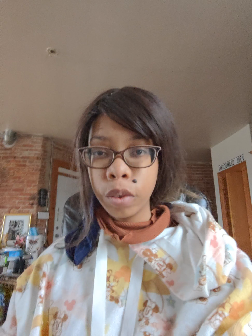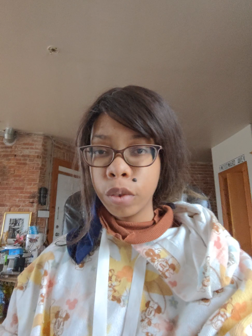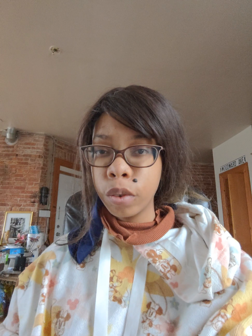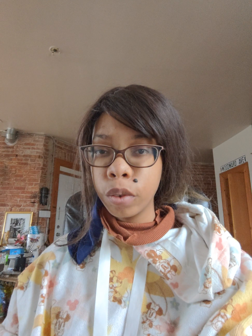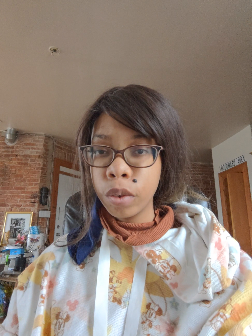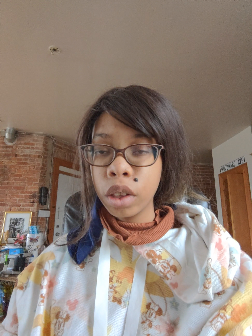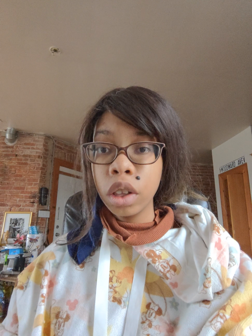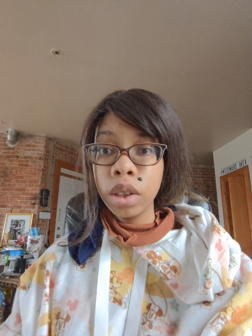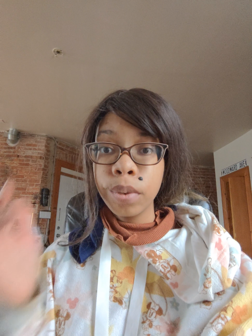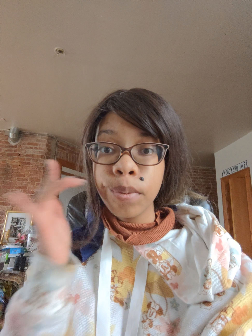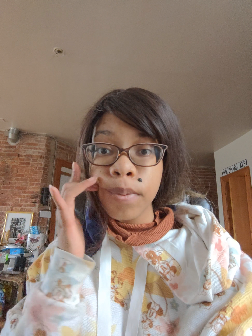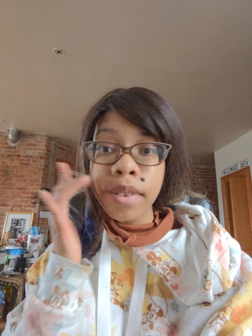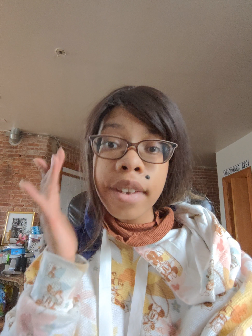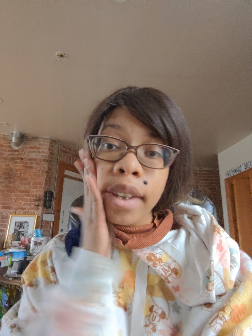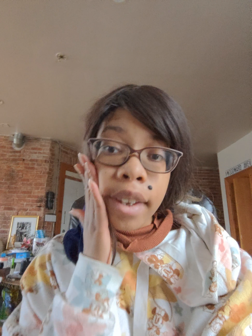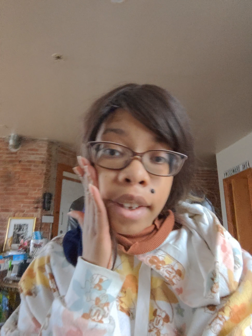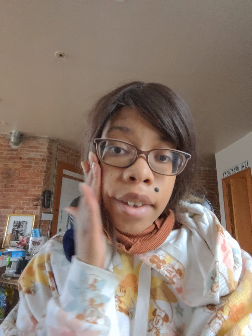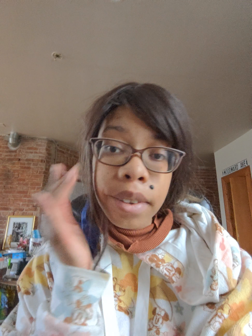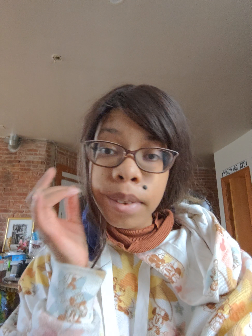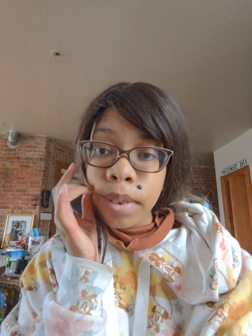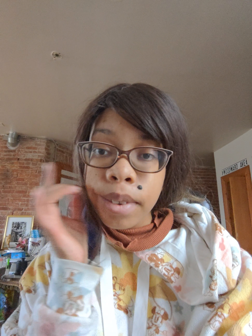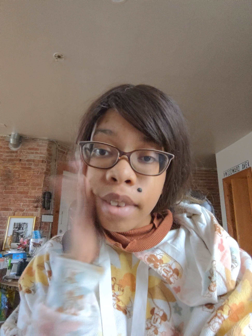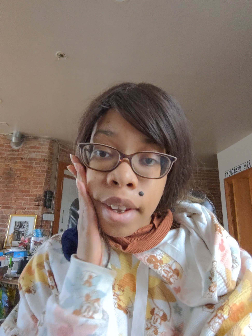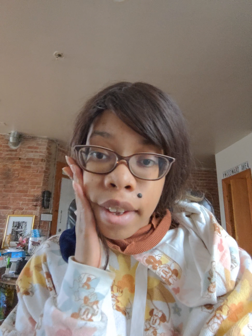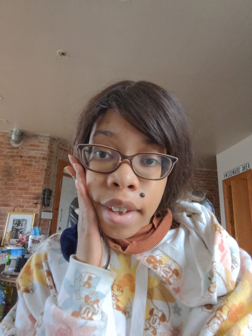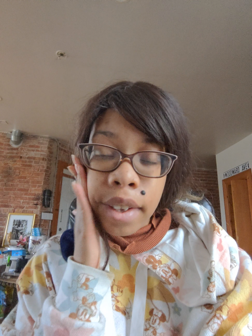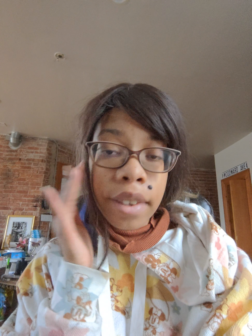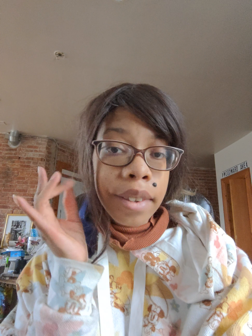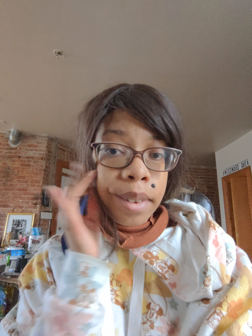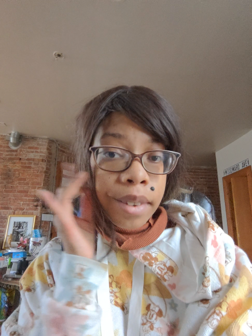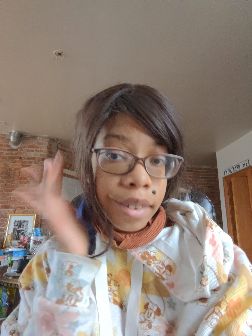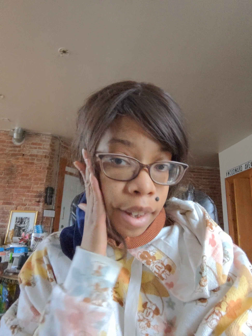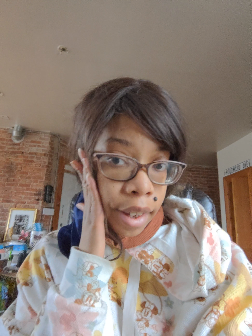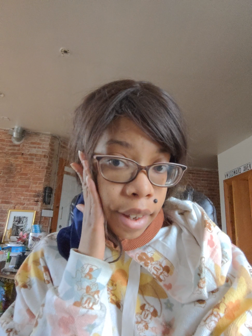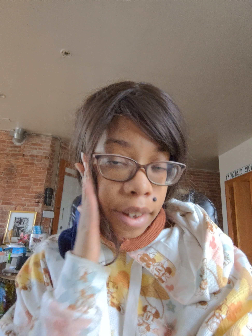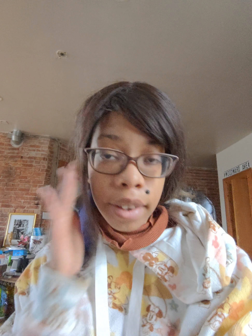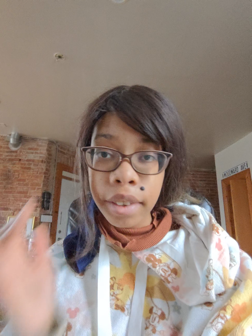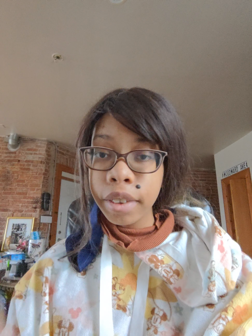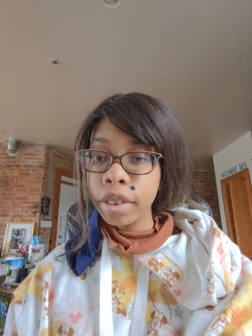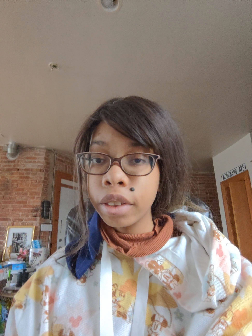bee